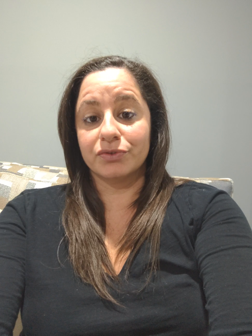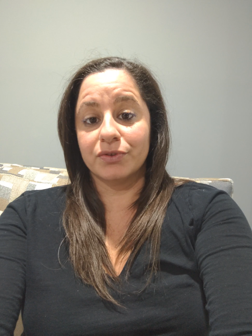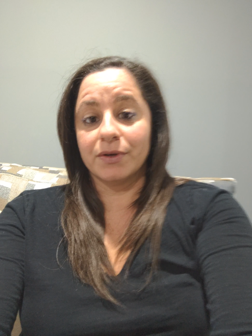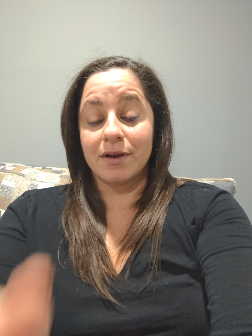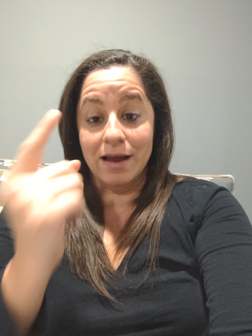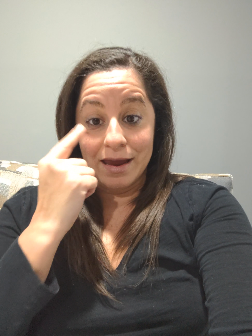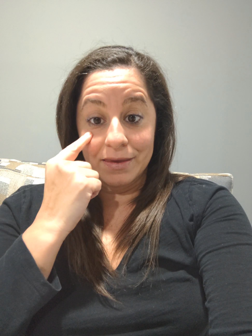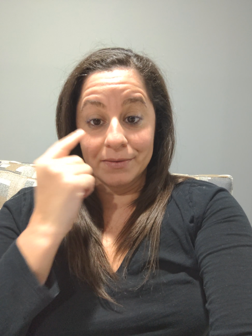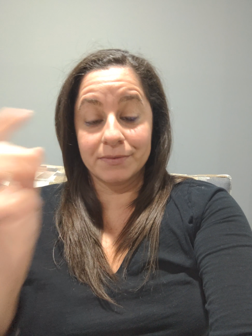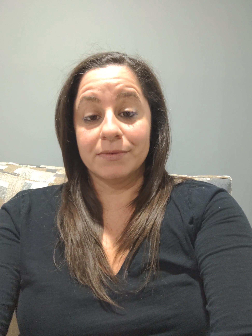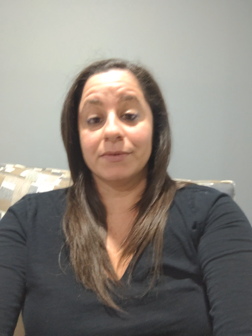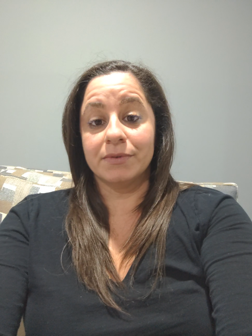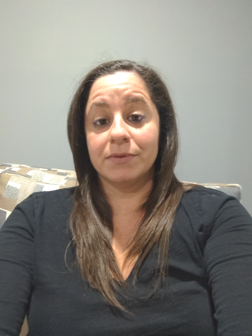eye